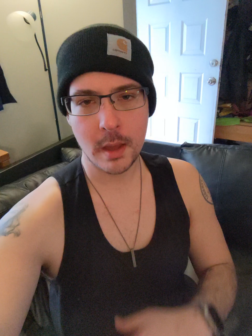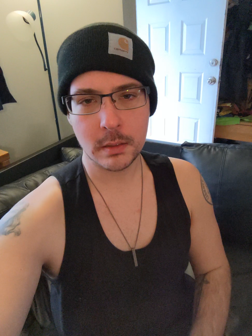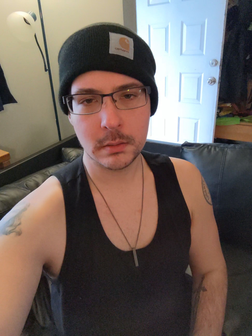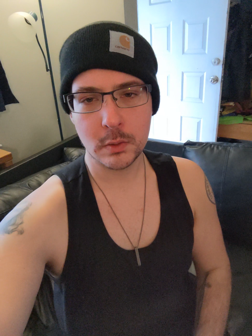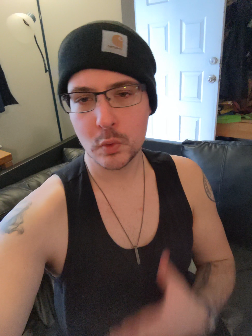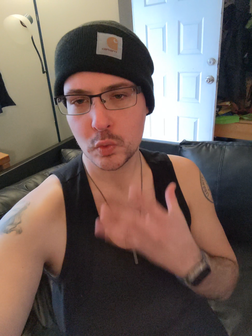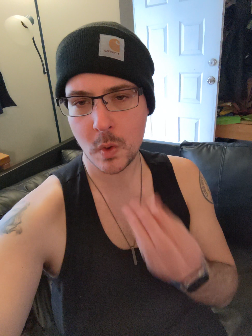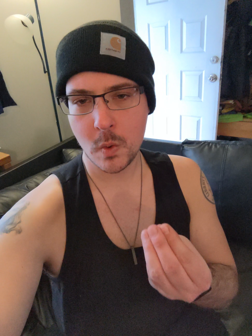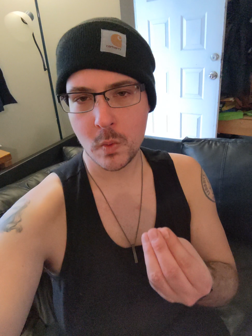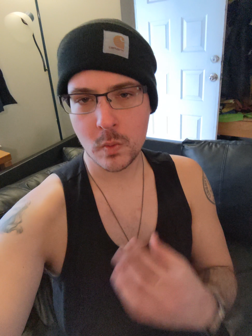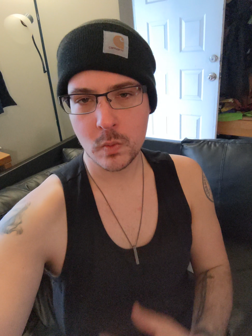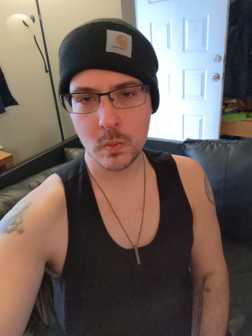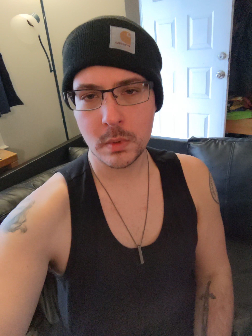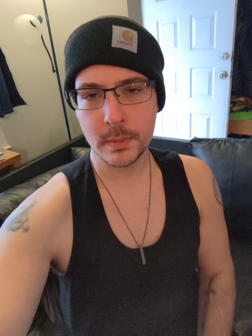go